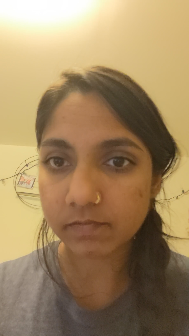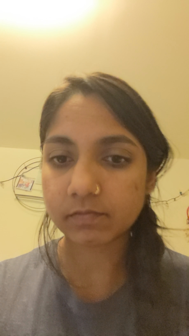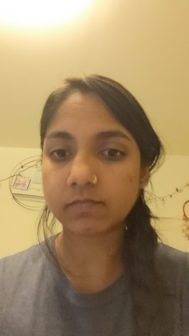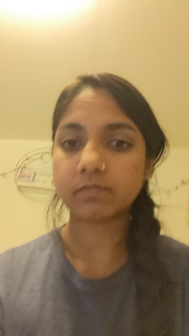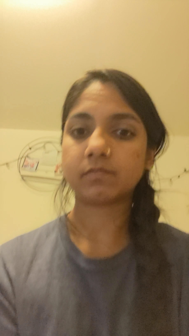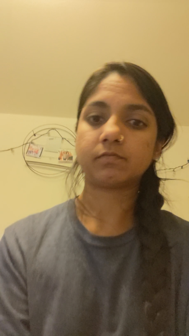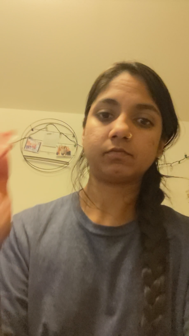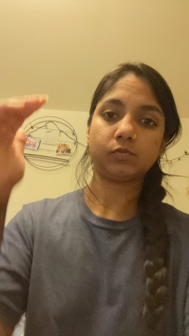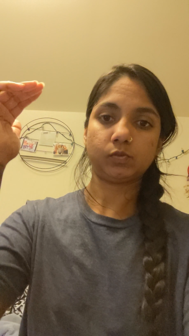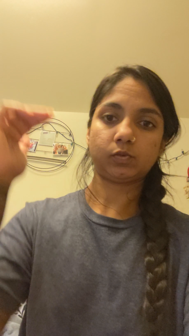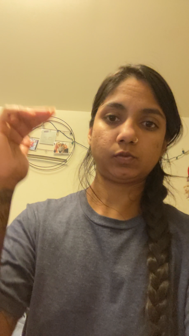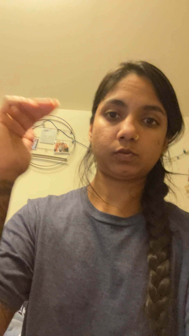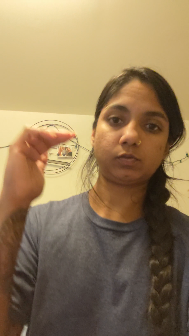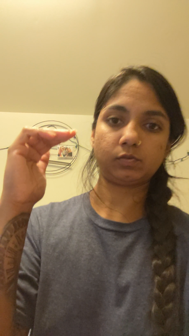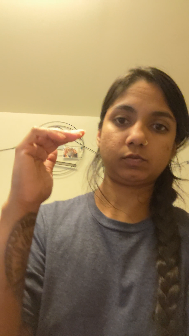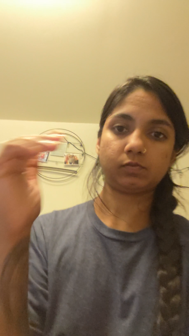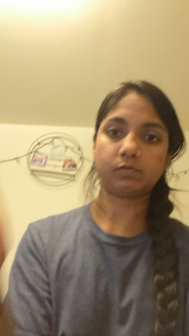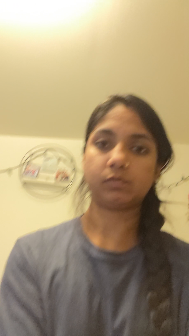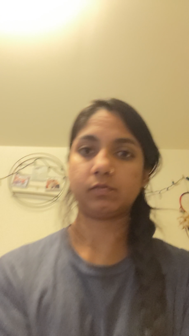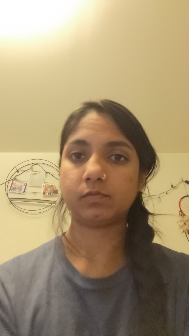short